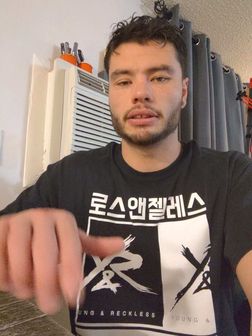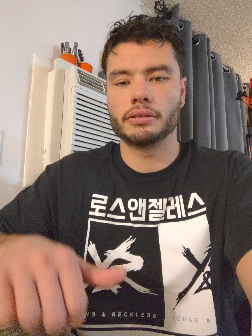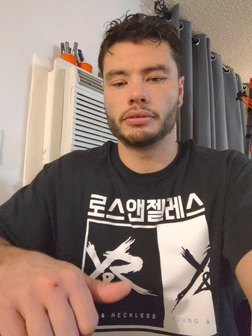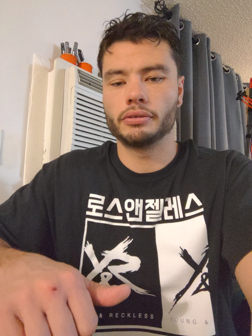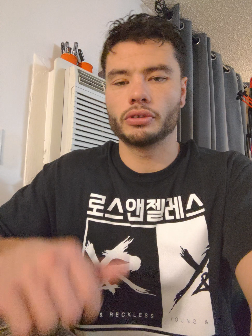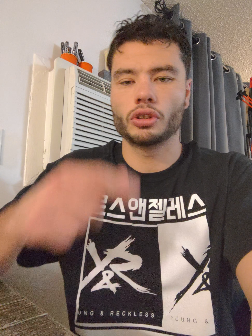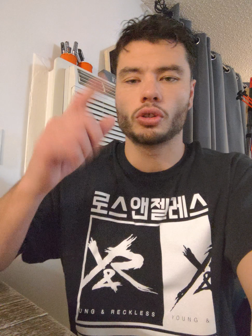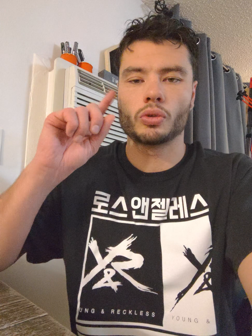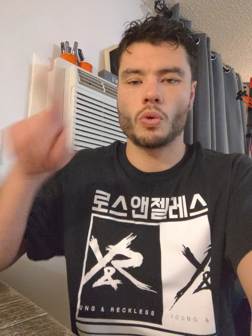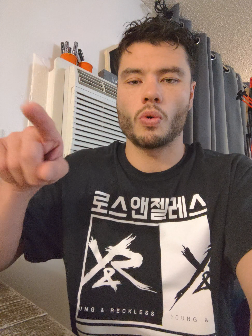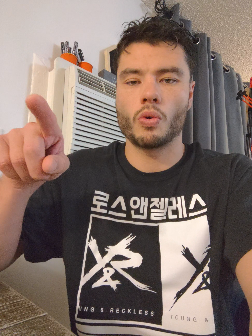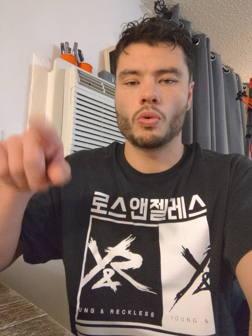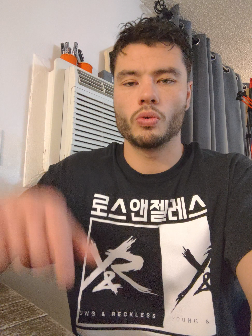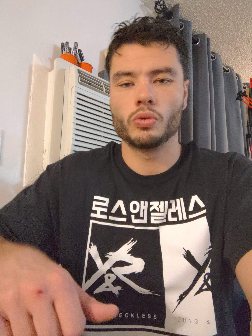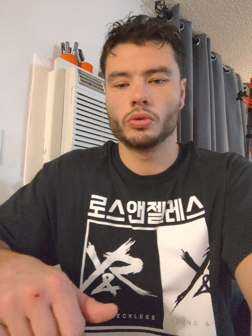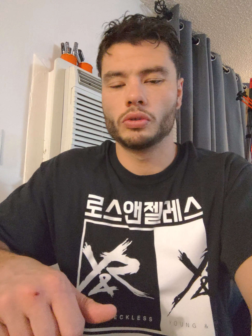go